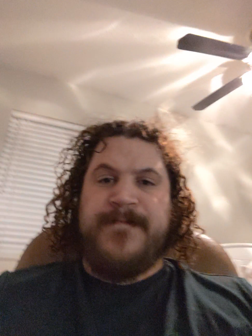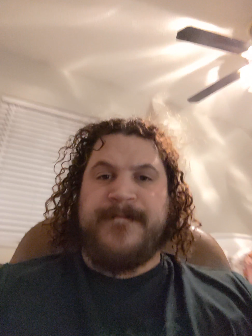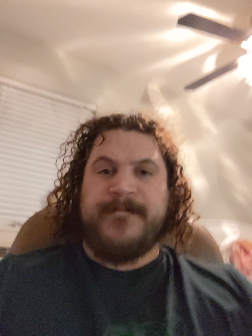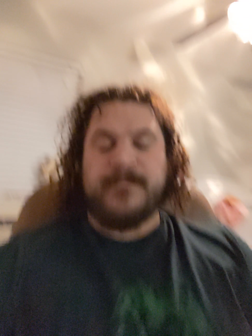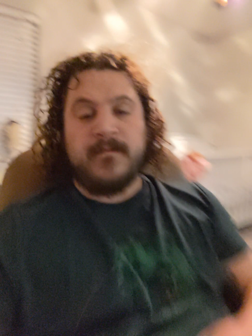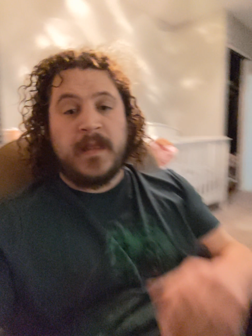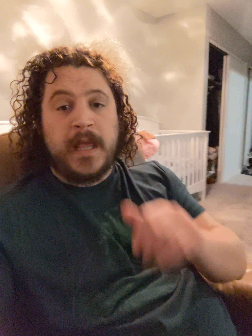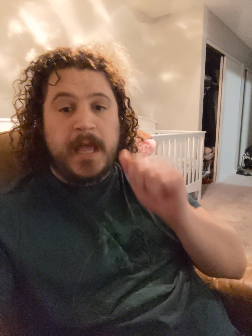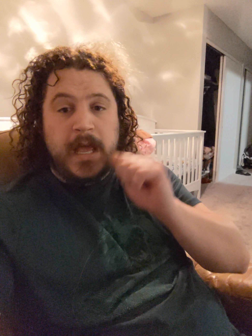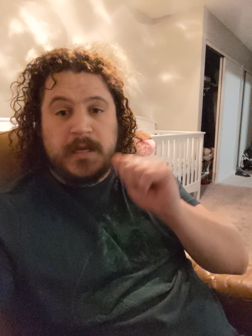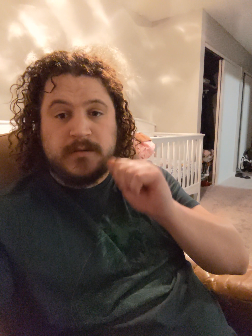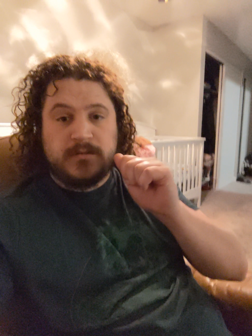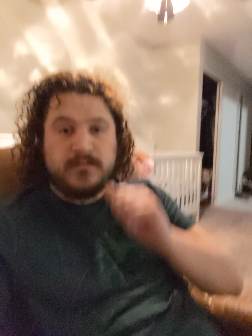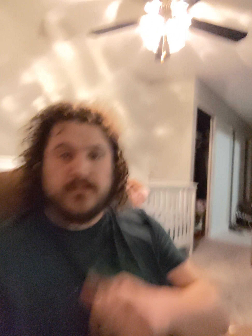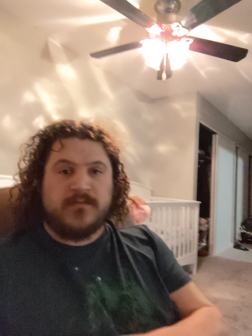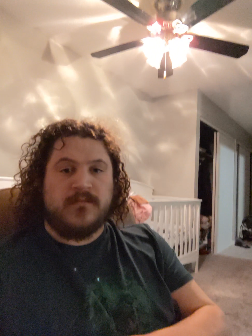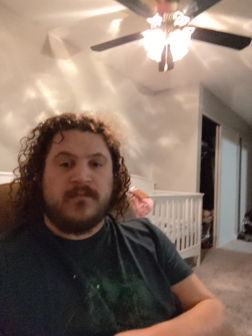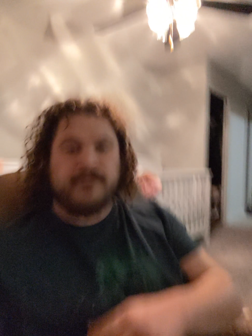aunt